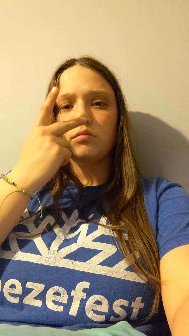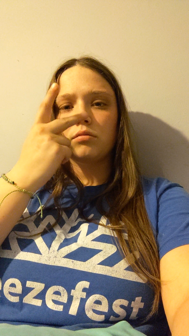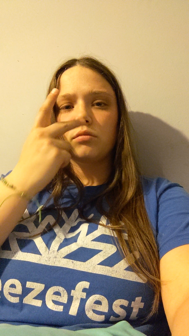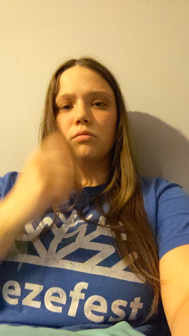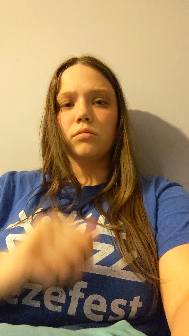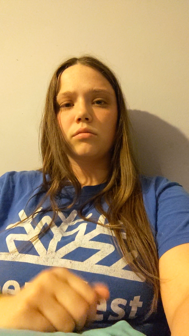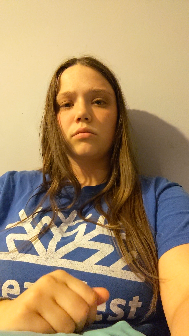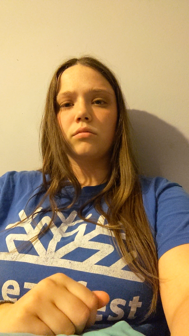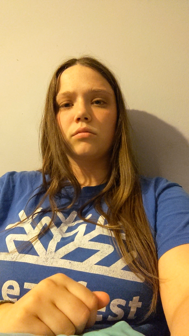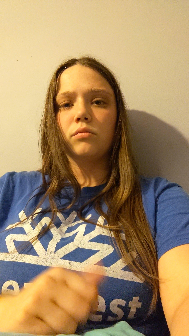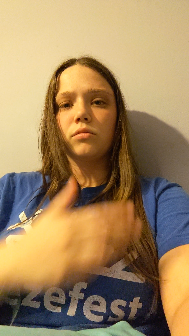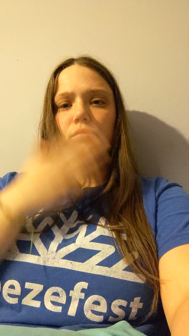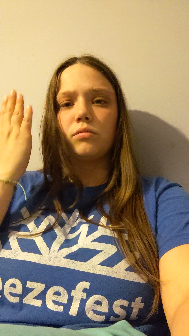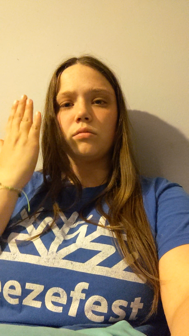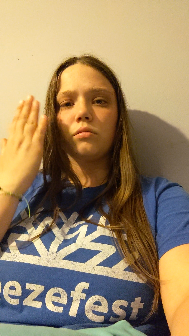all gone